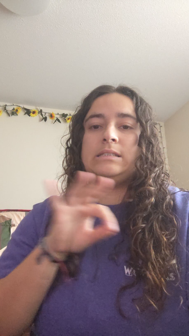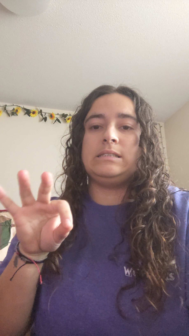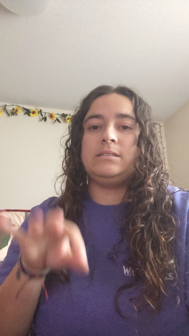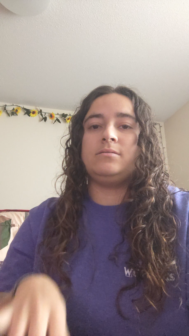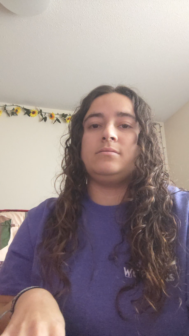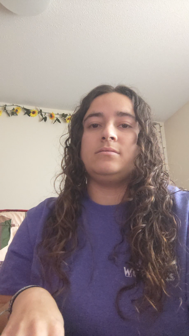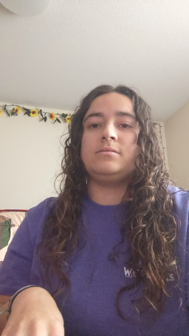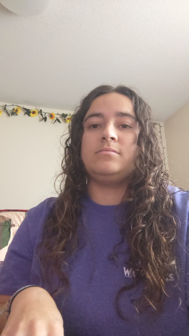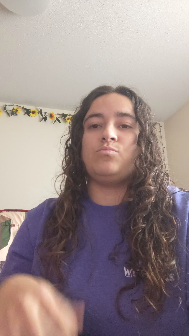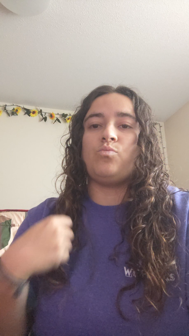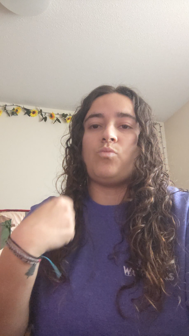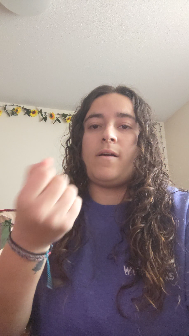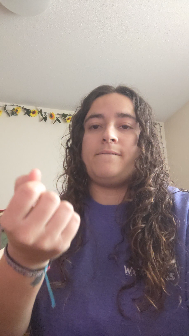drive